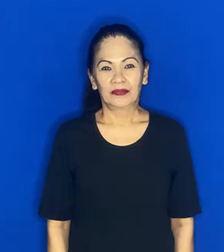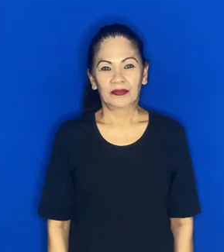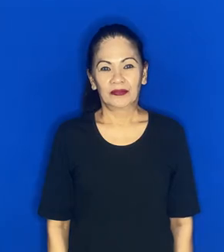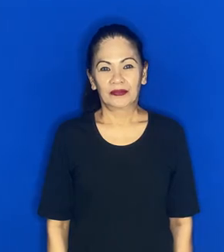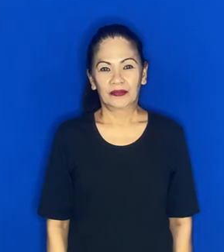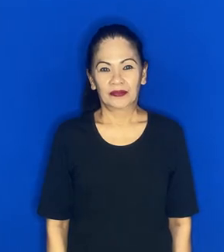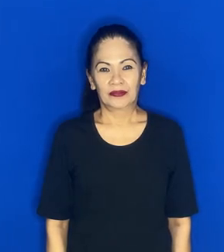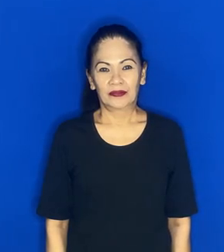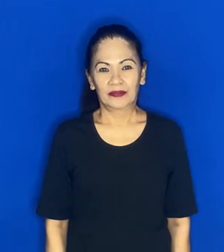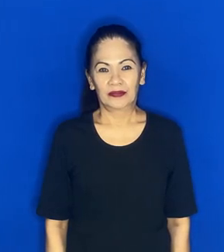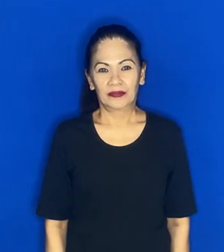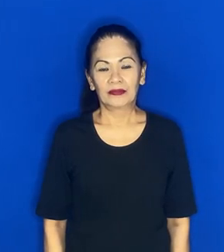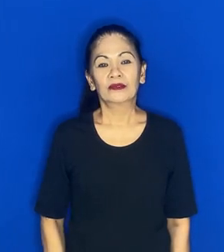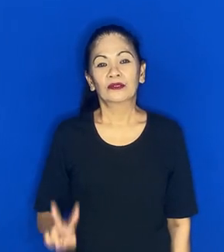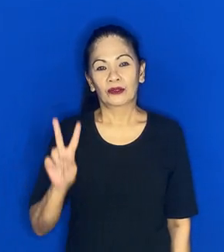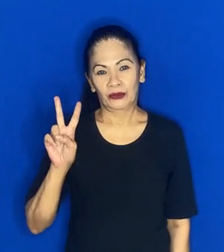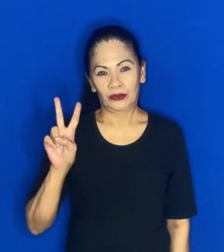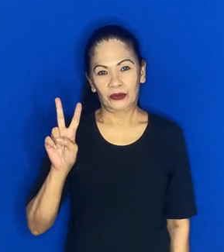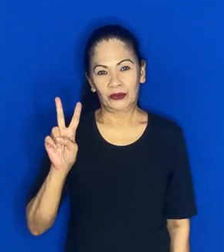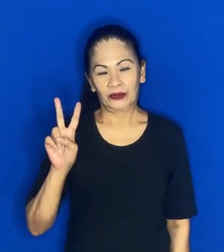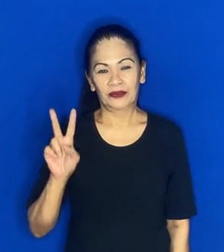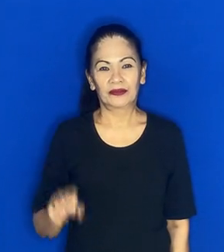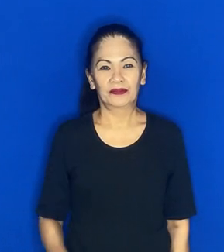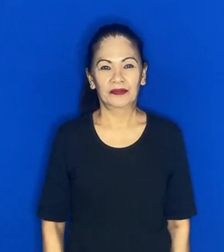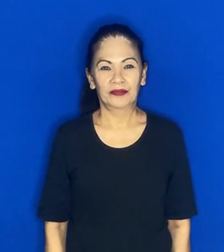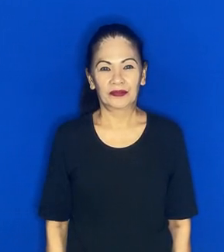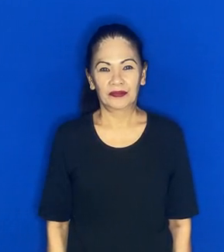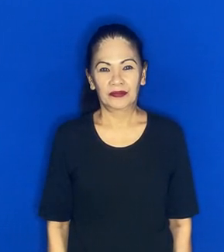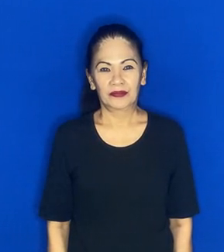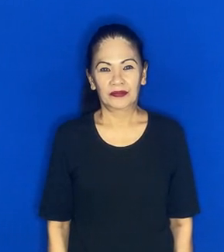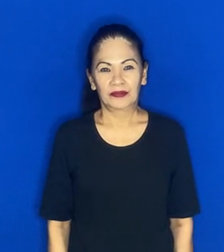two